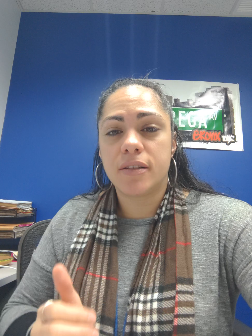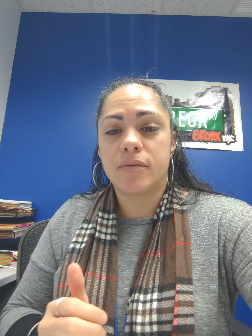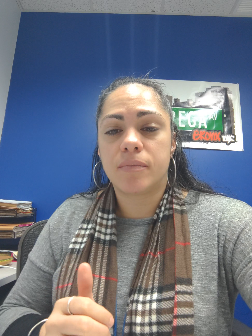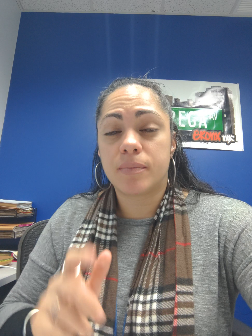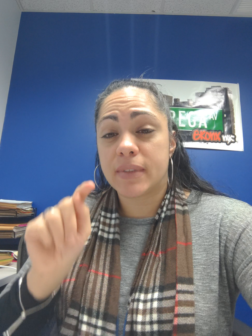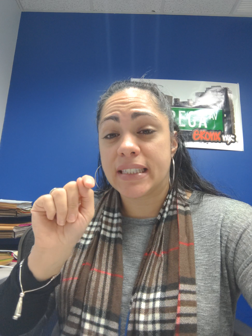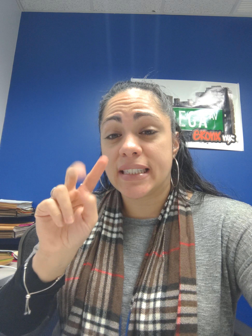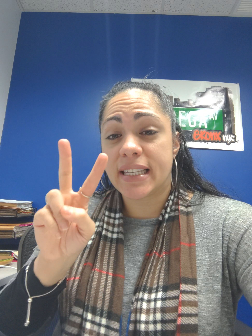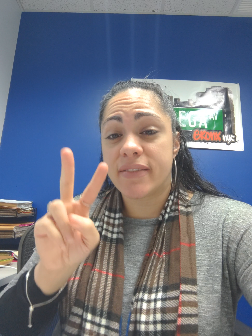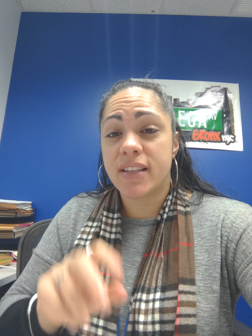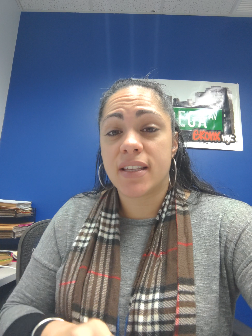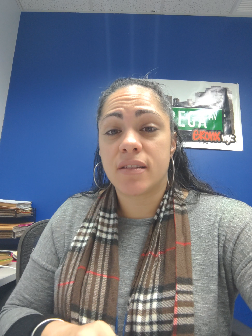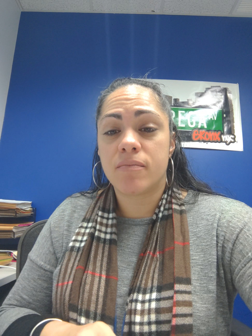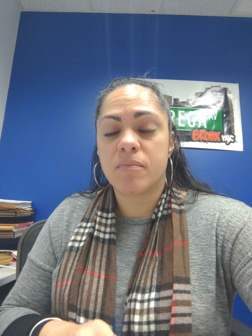TV